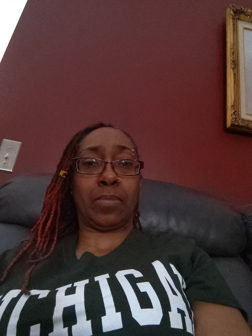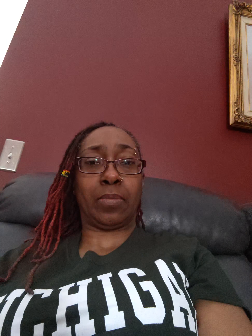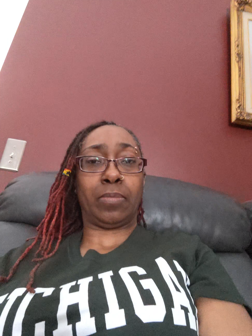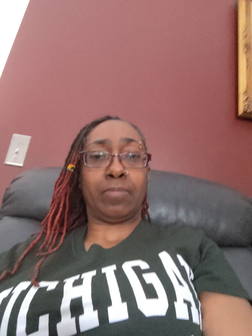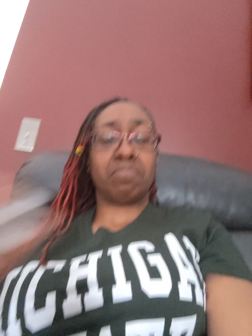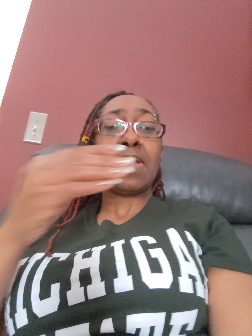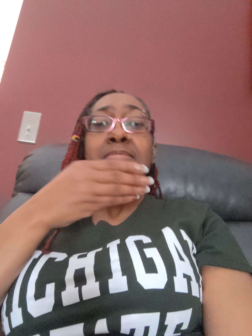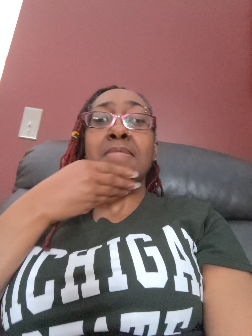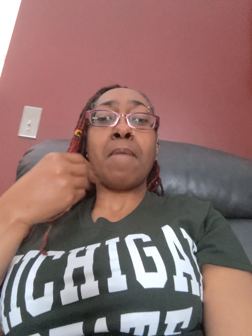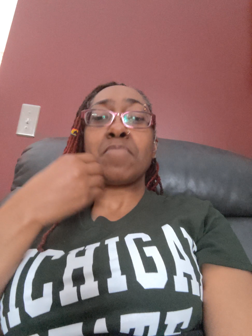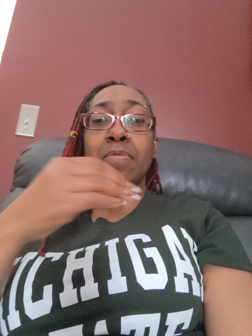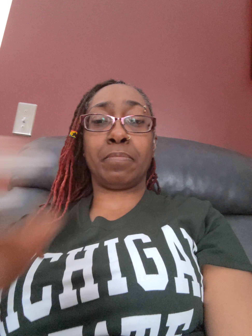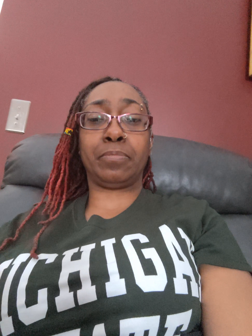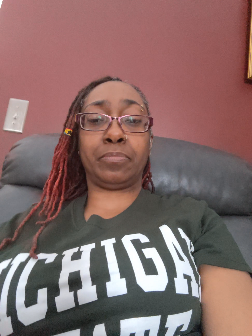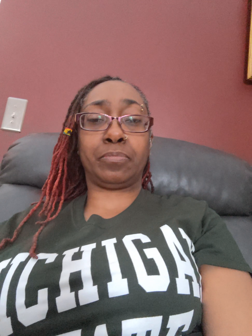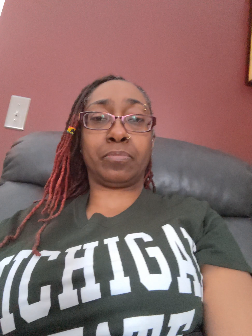napkin